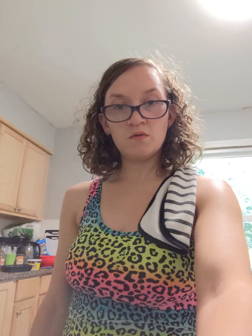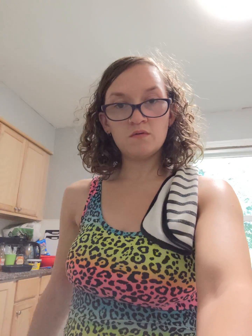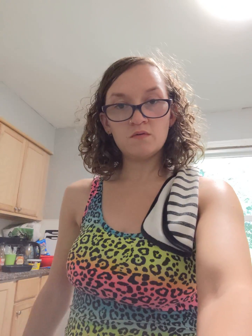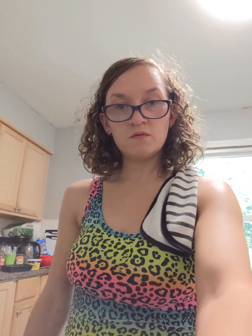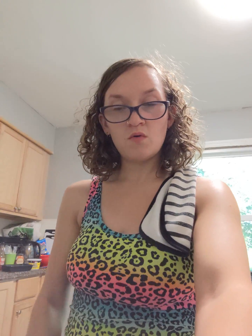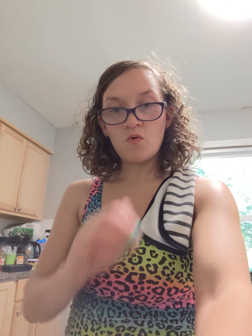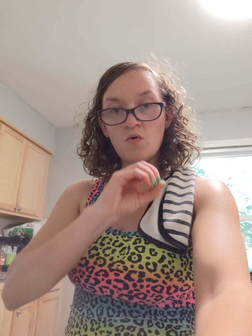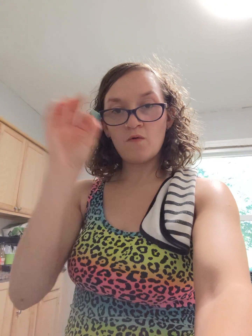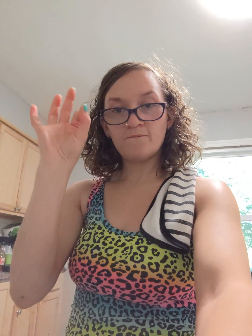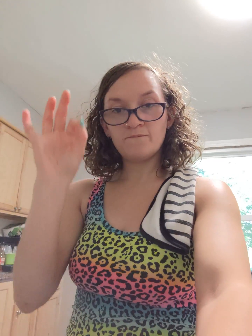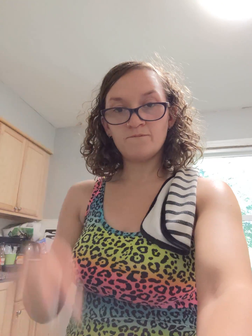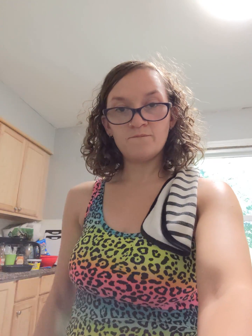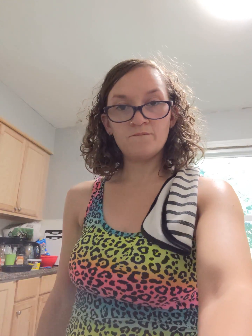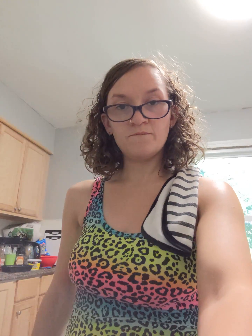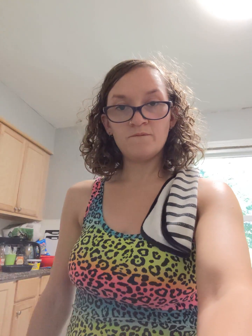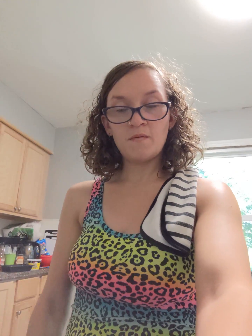off